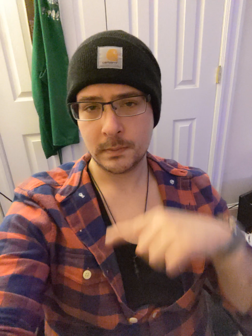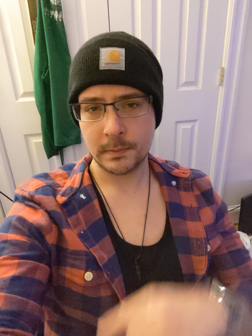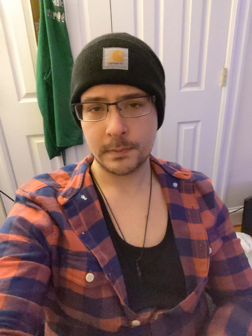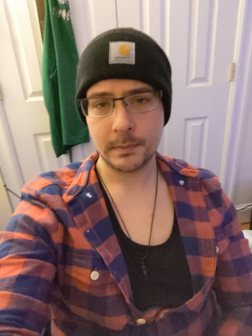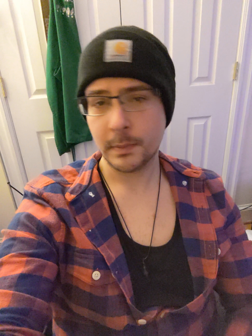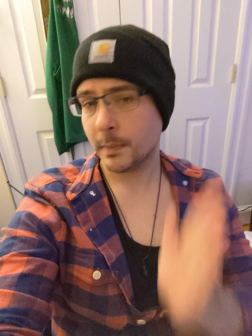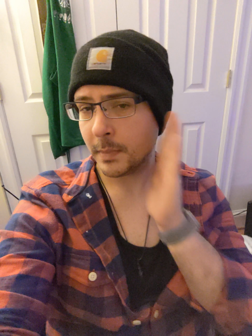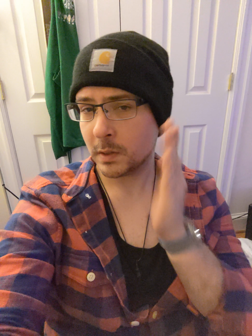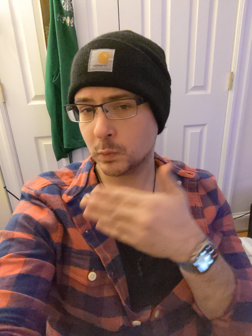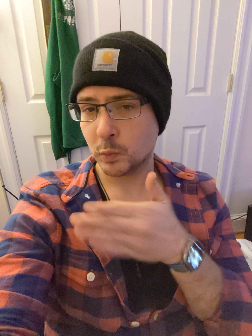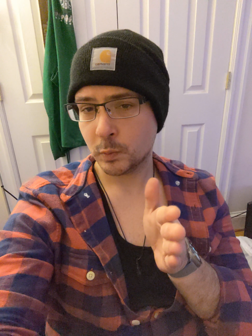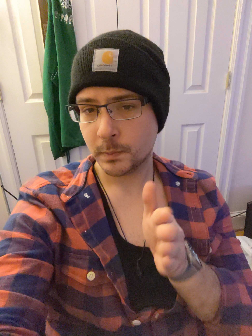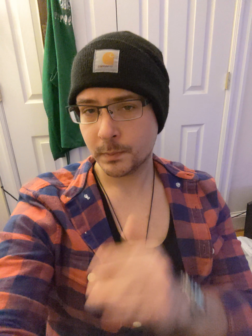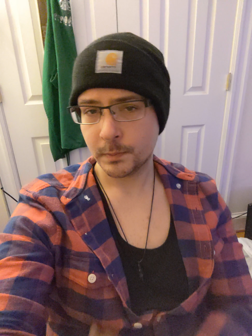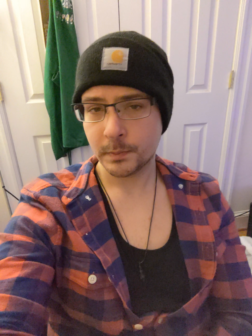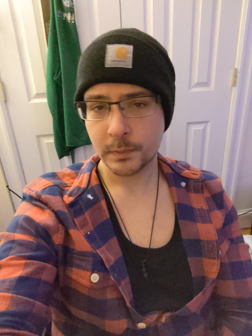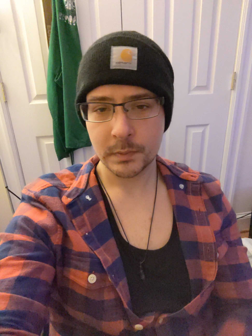bedroom